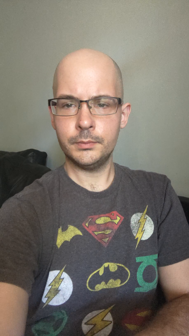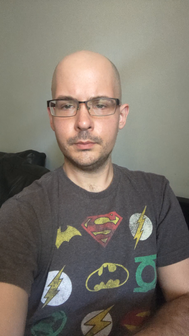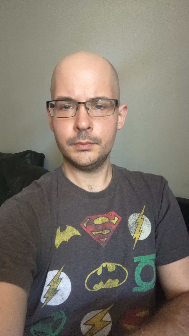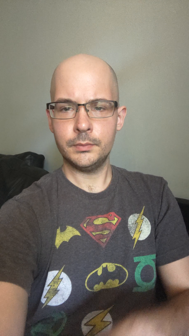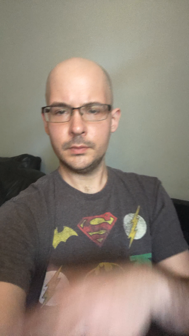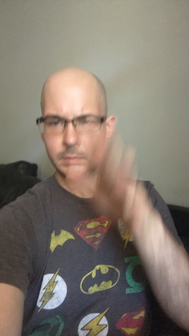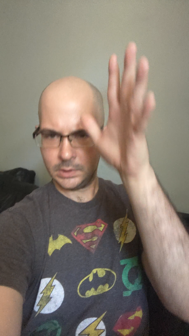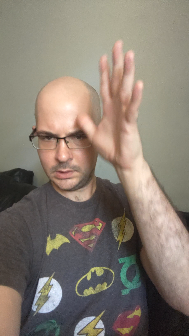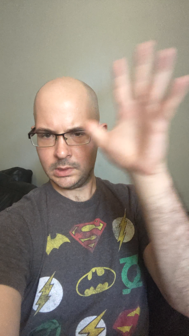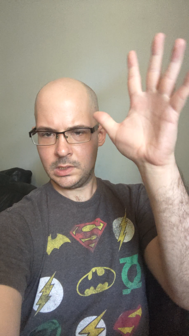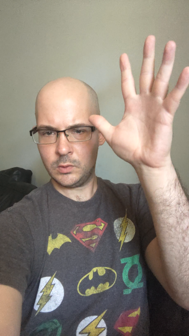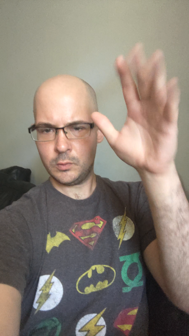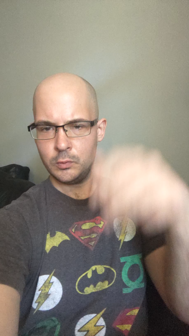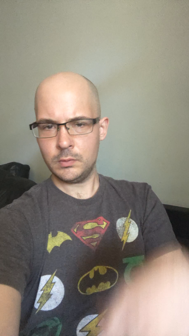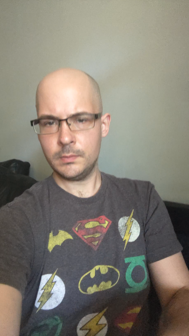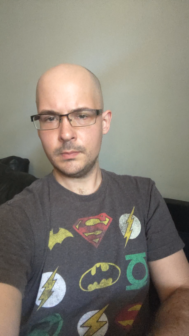deer